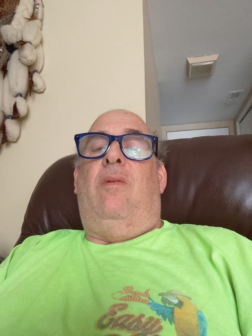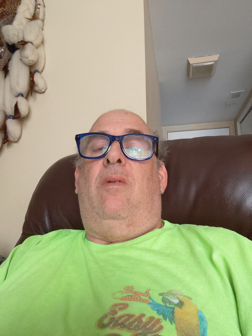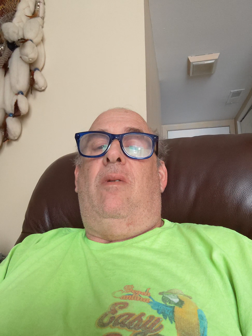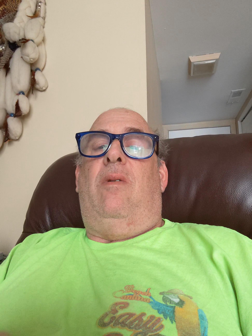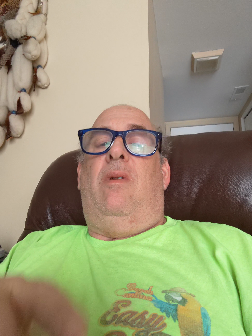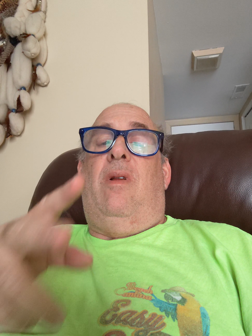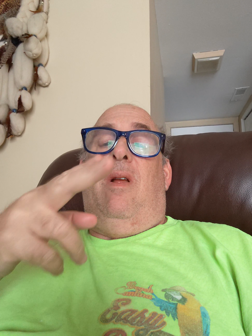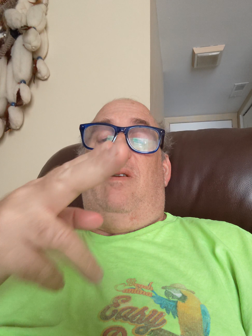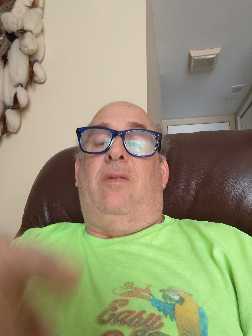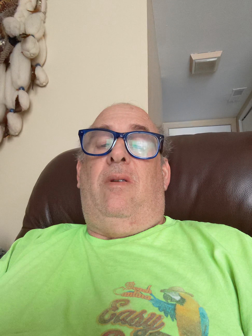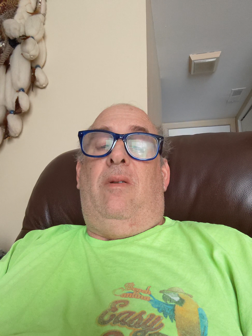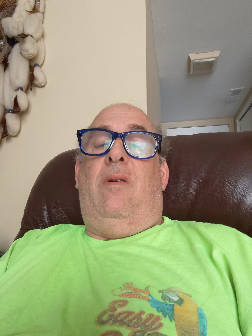cut